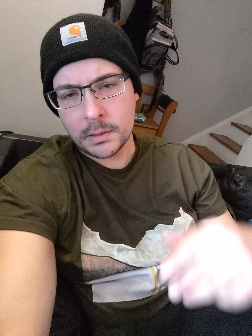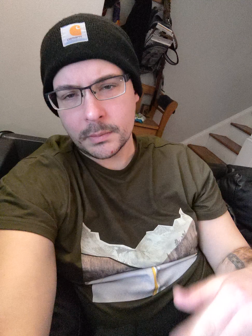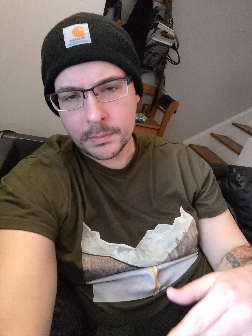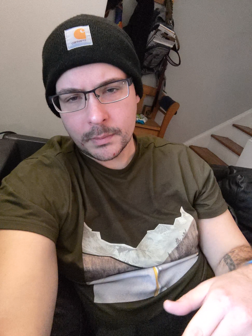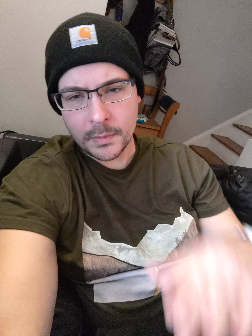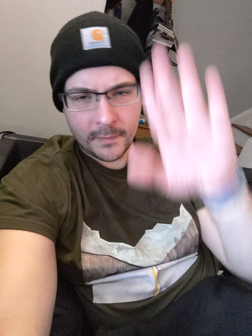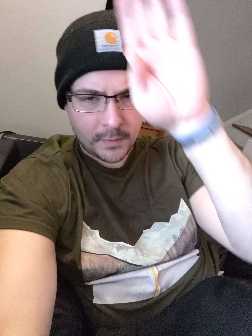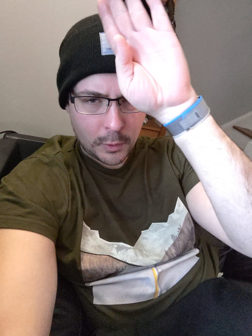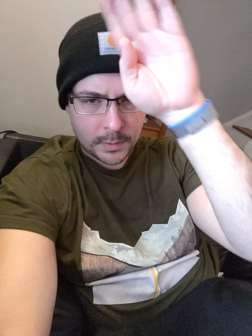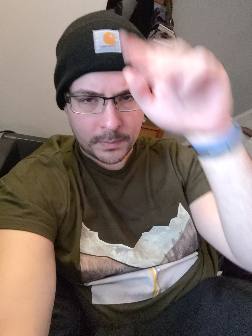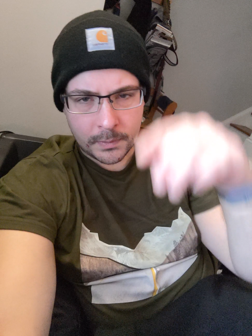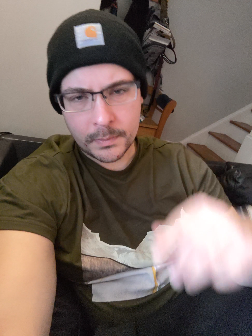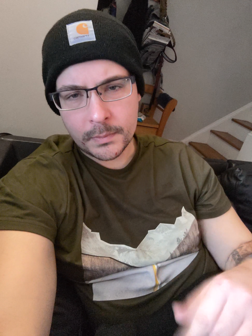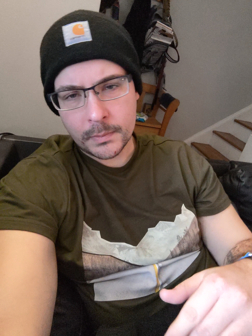fireman